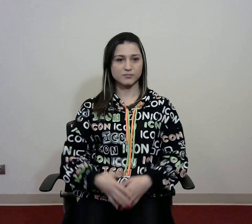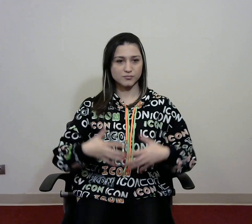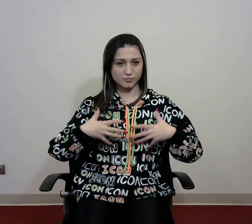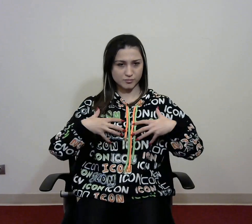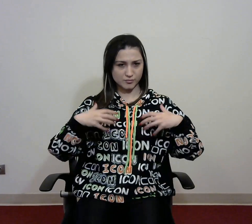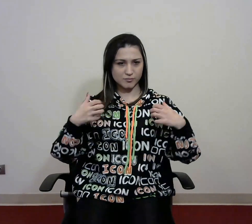sağlam